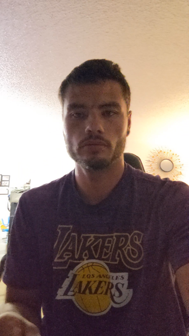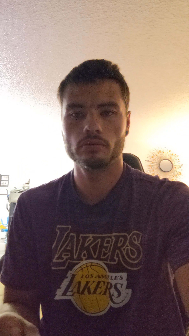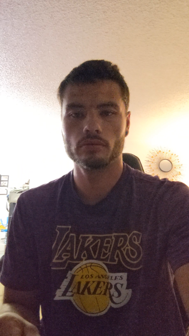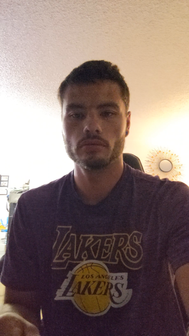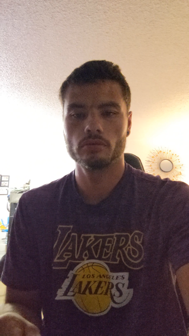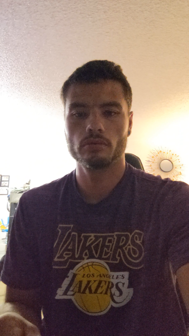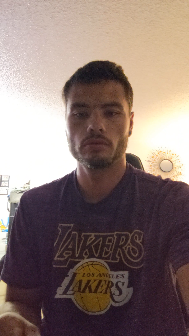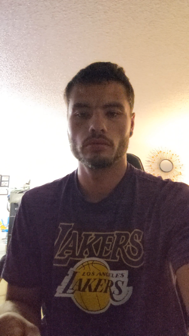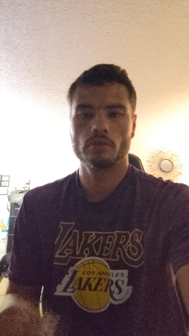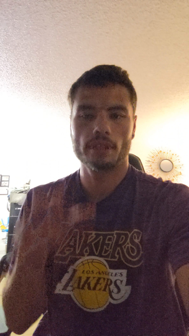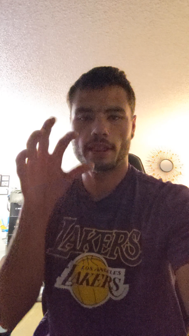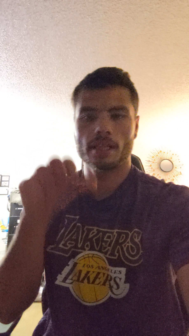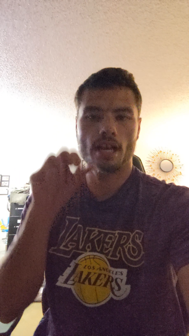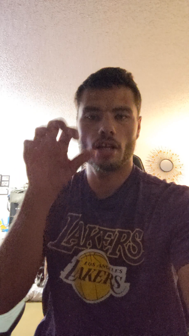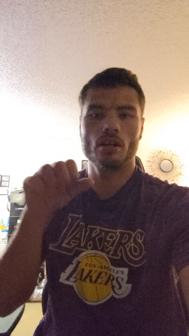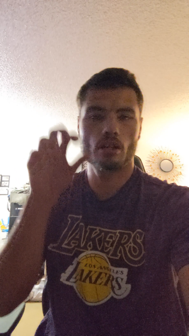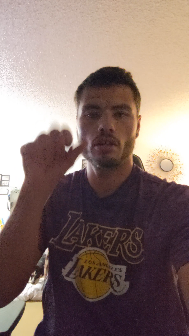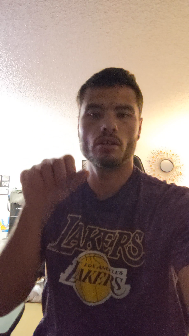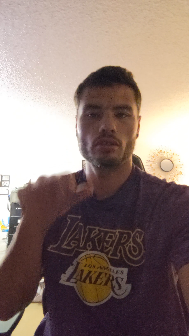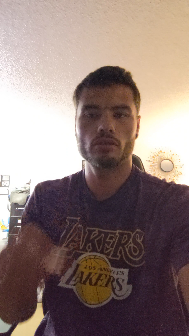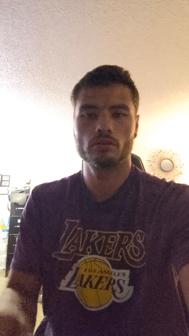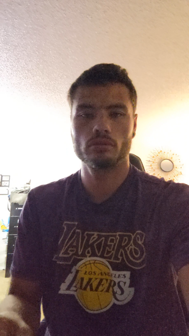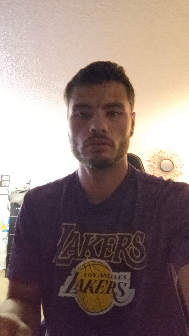ladder